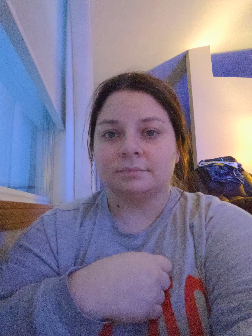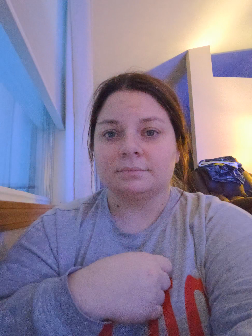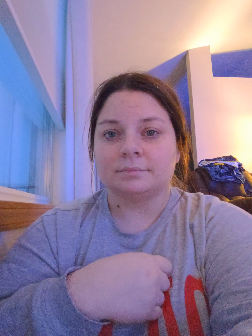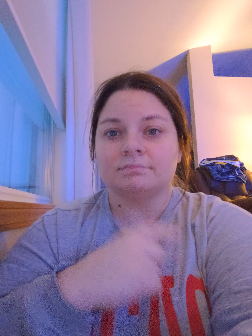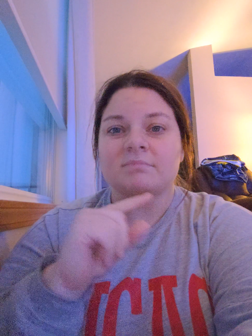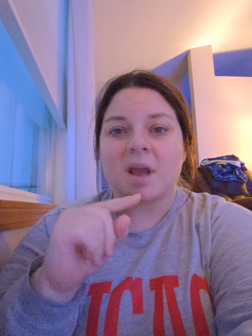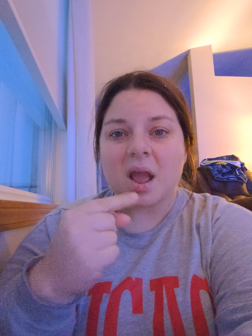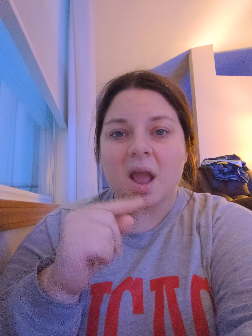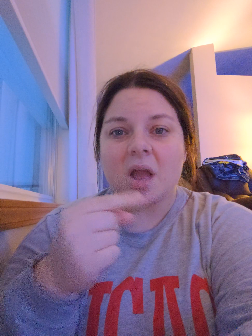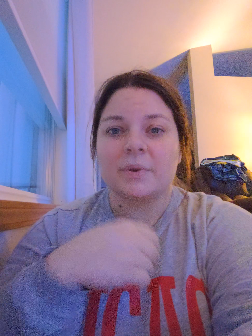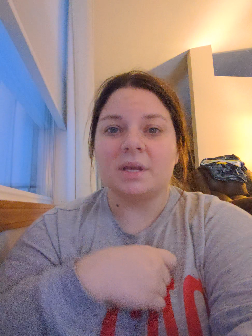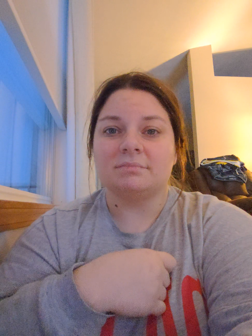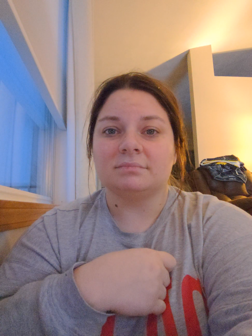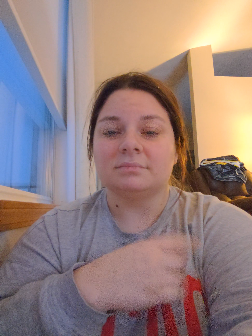owie